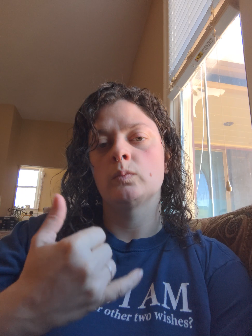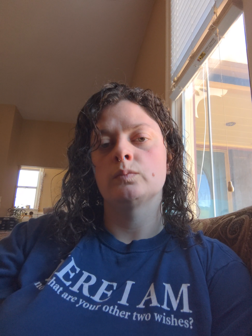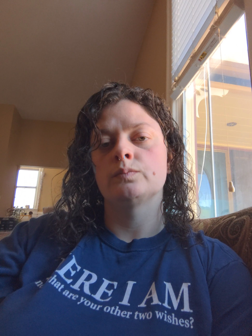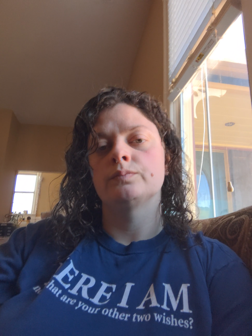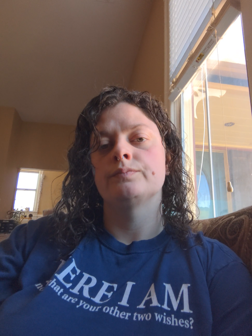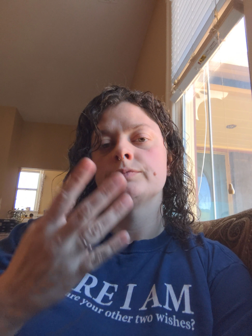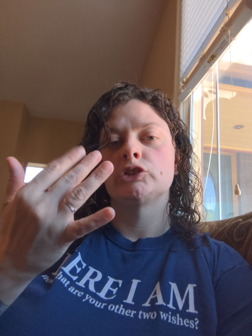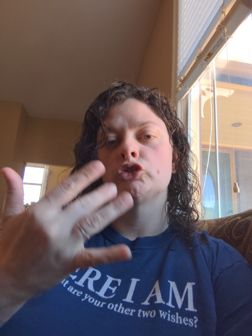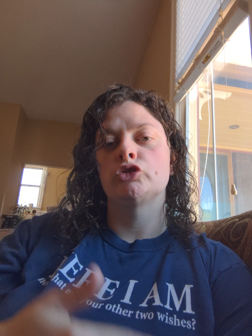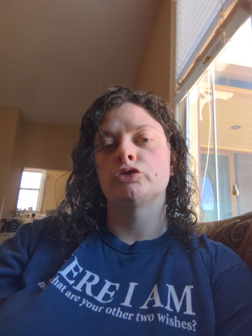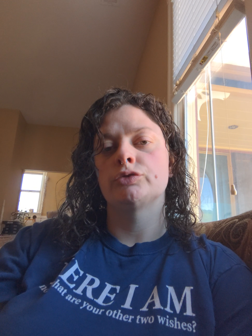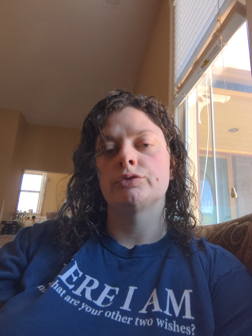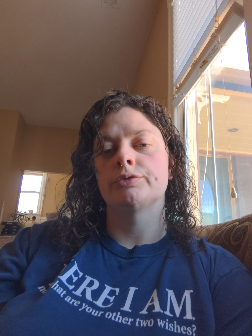finger